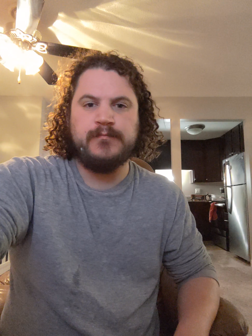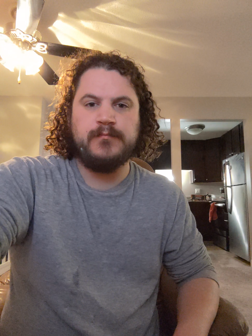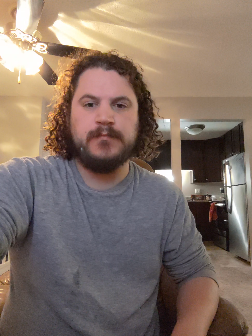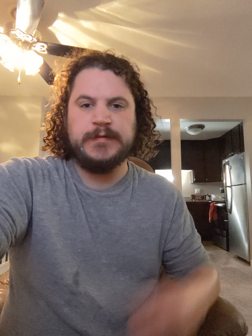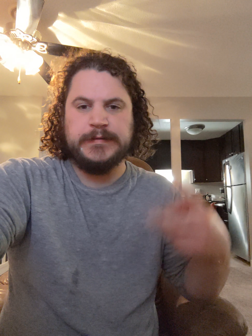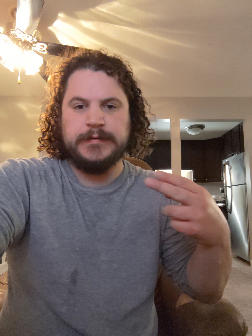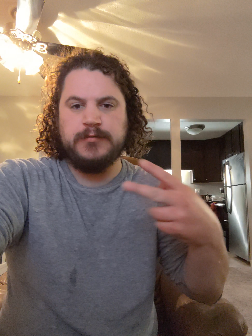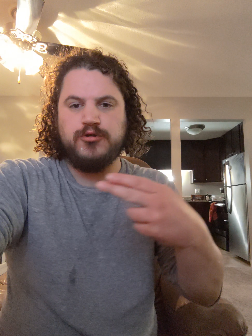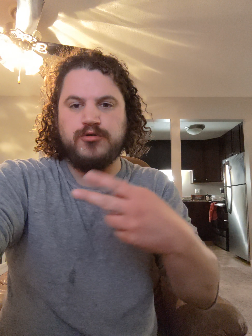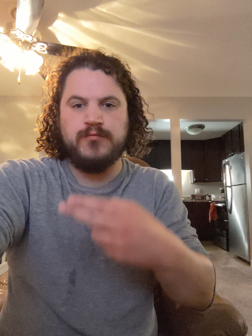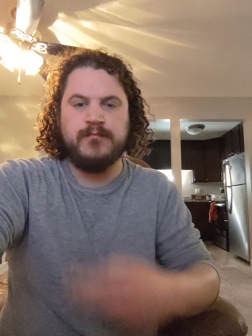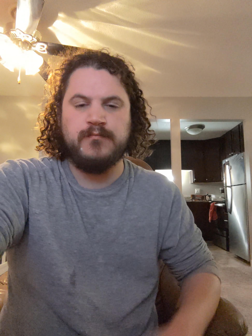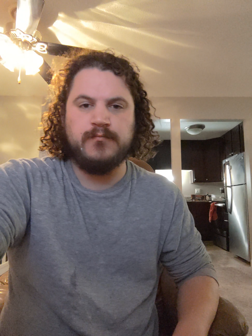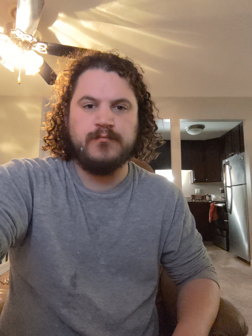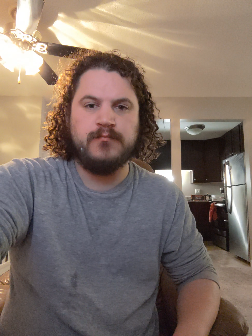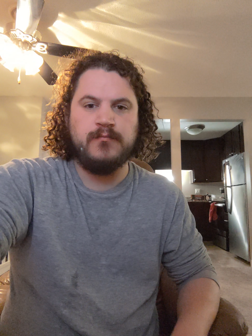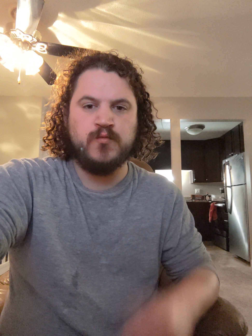scissors